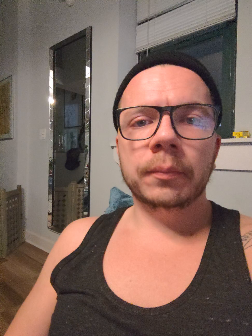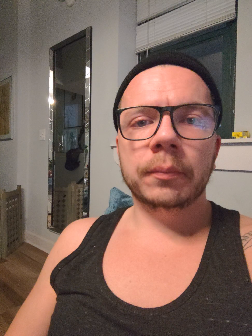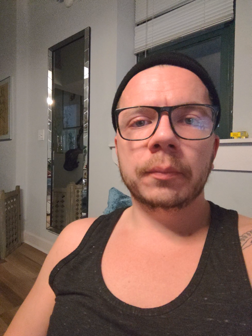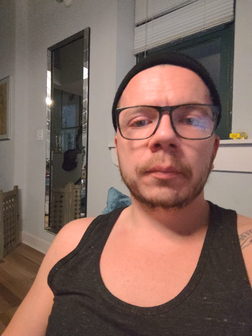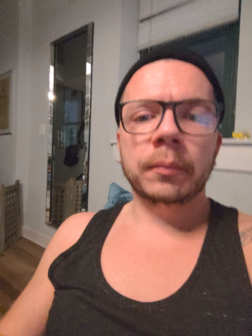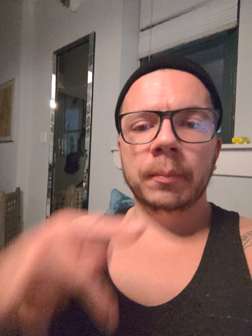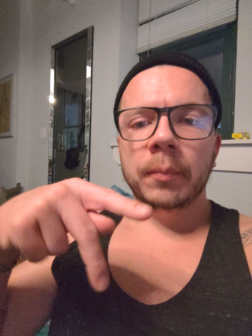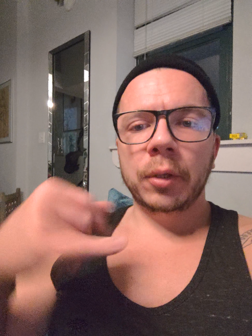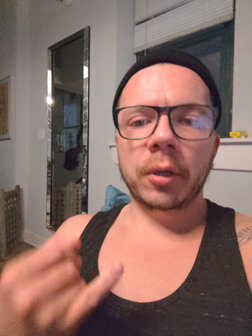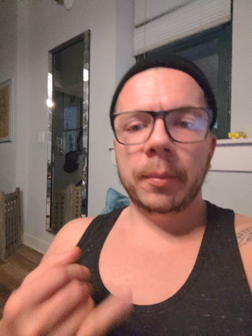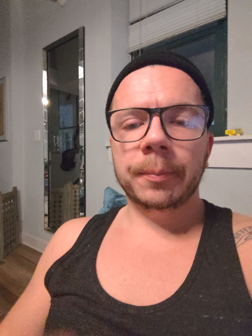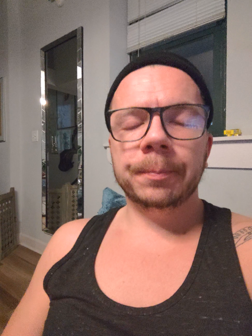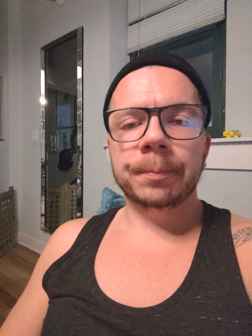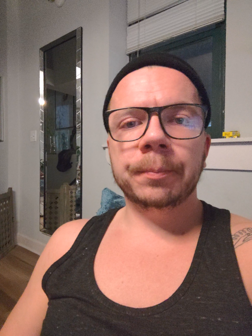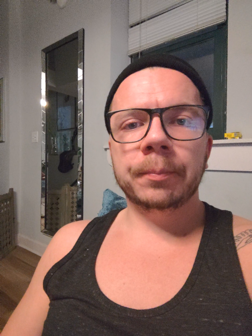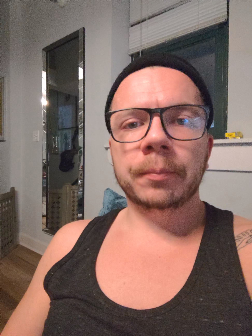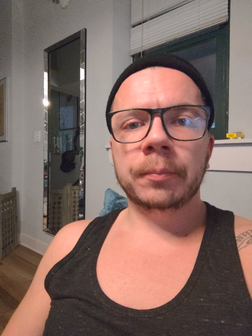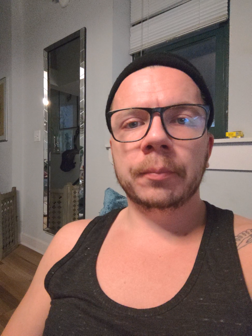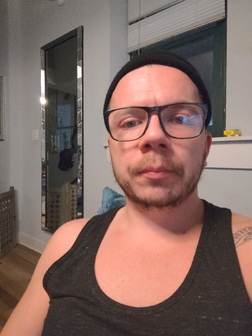pajamas